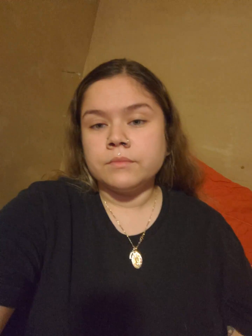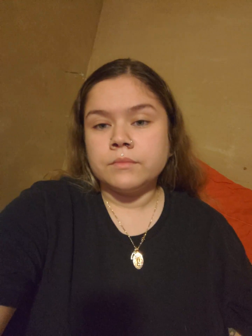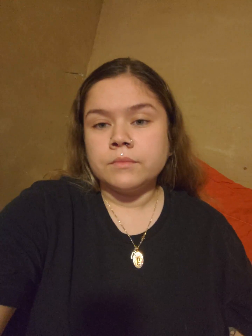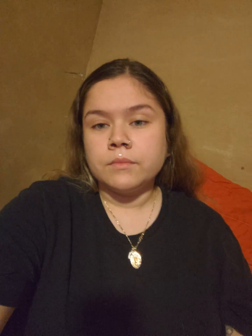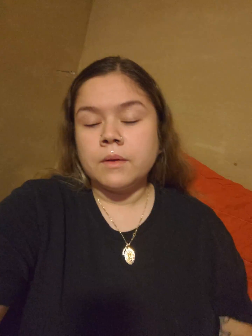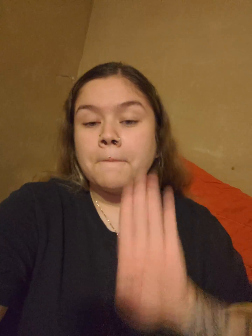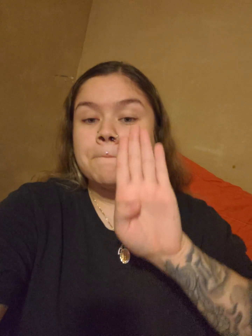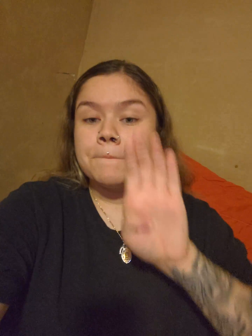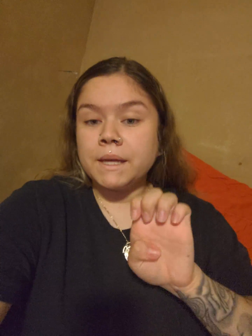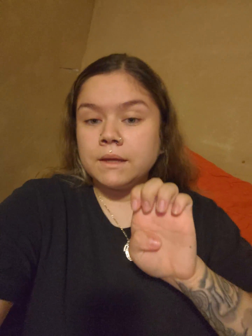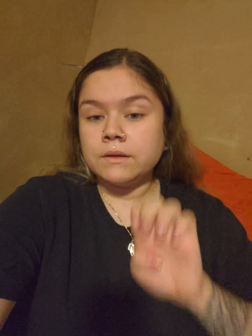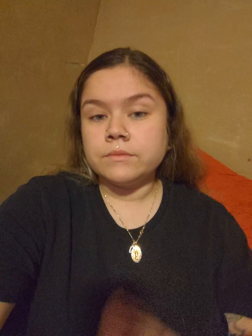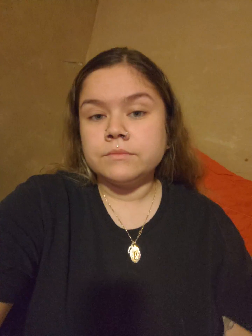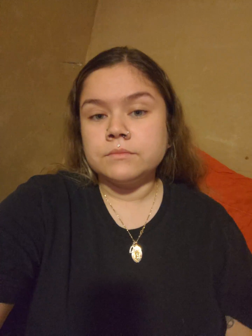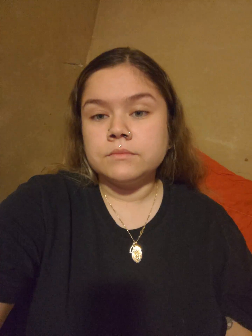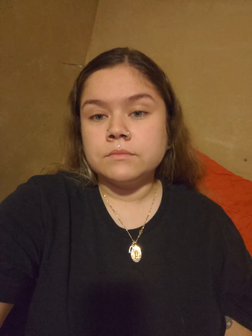be